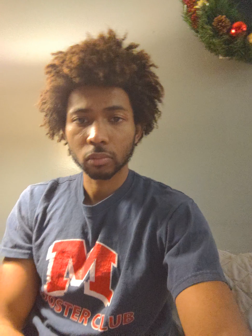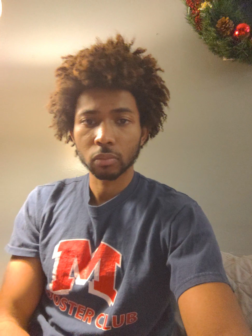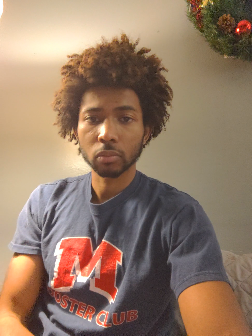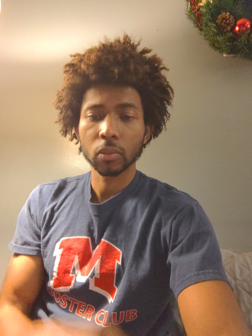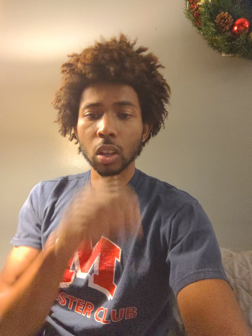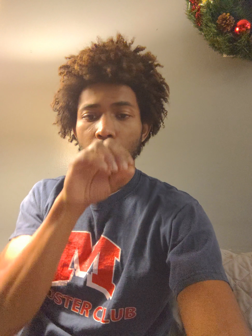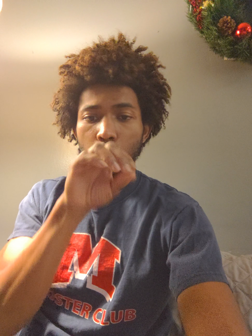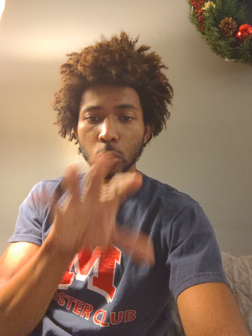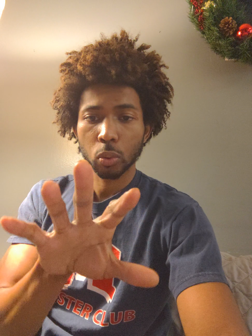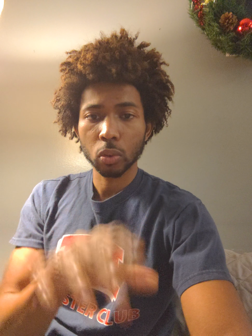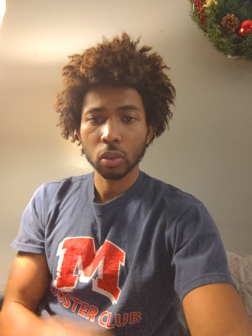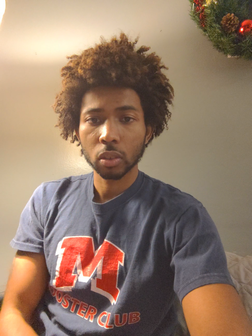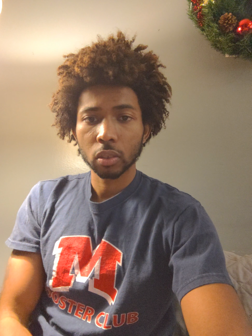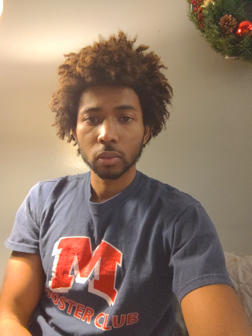blow